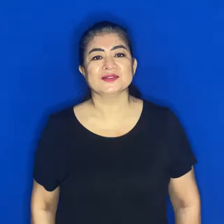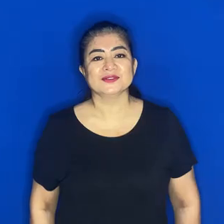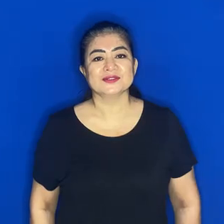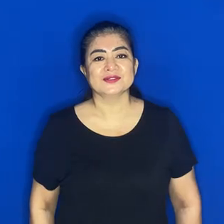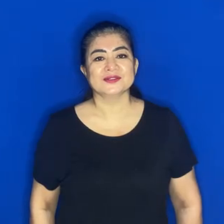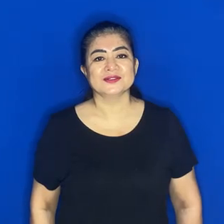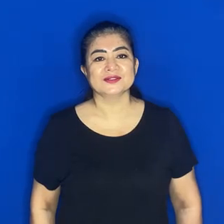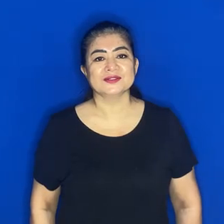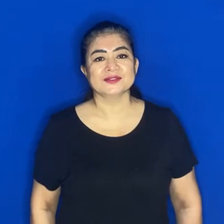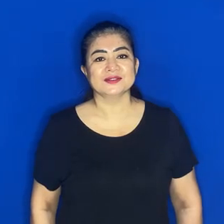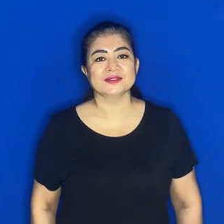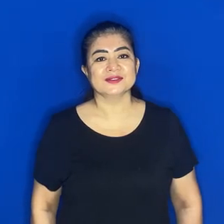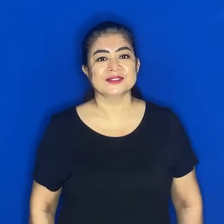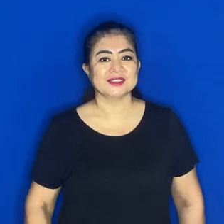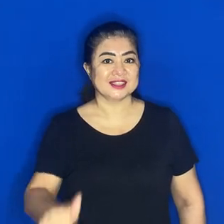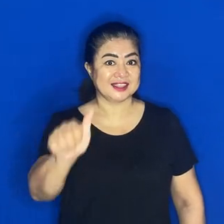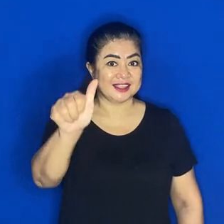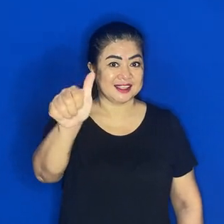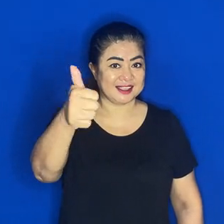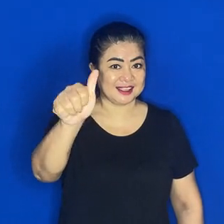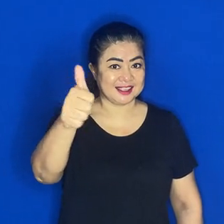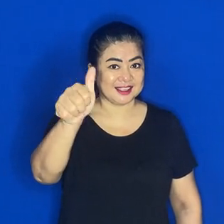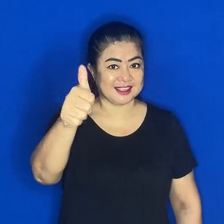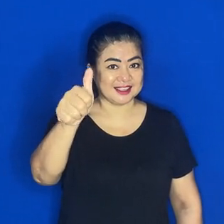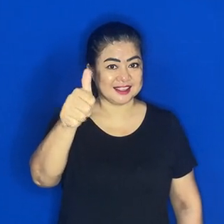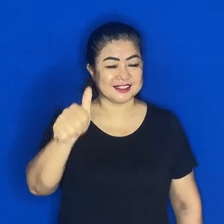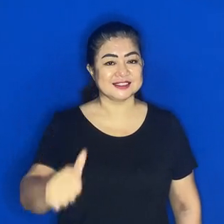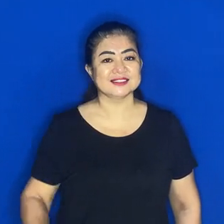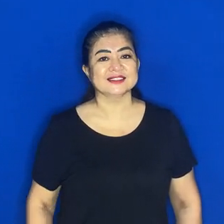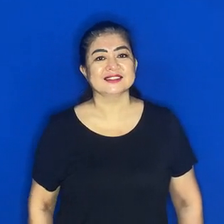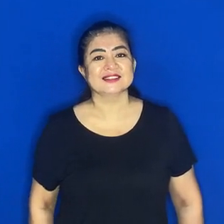ten